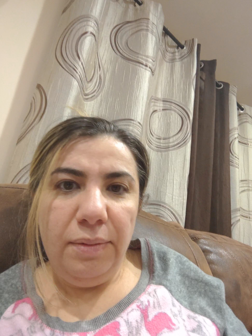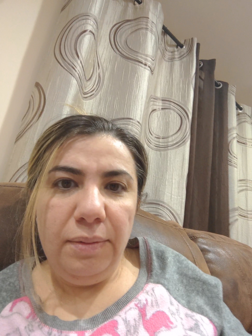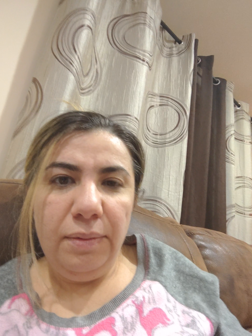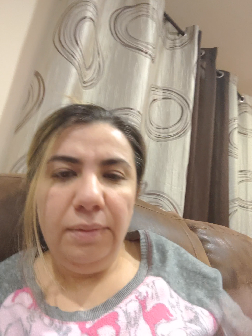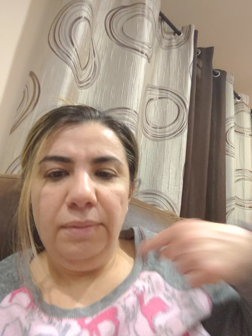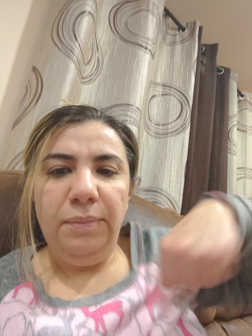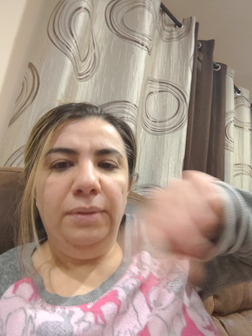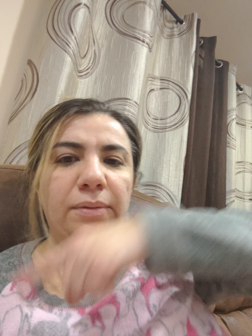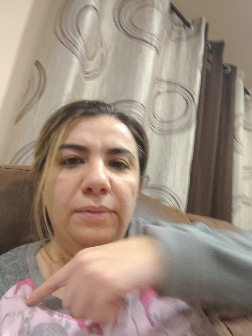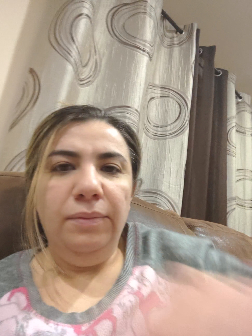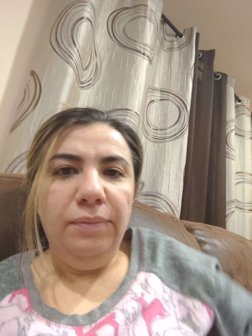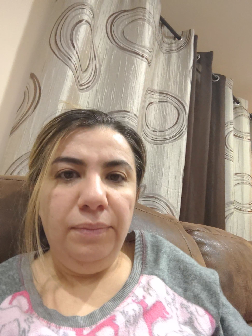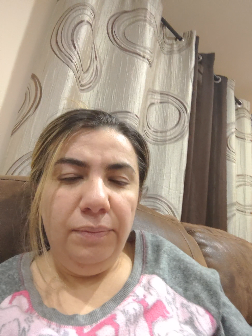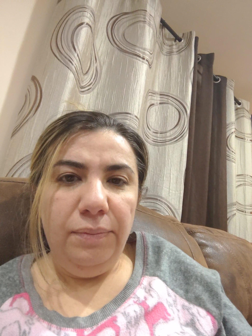we